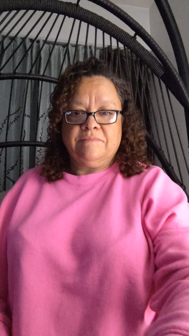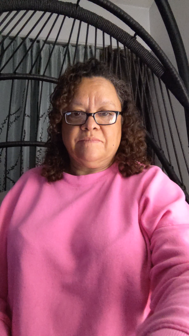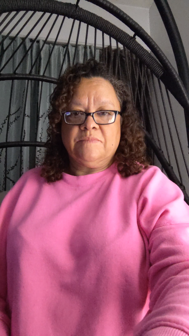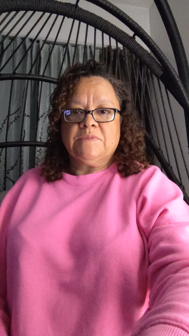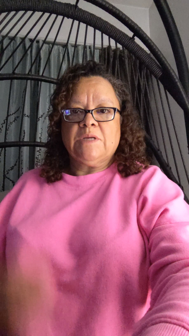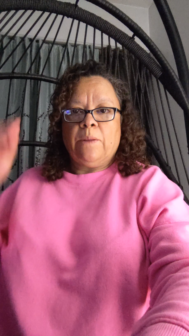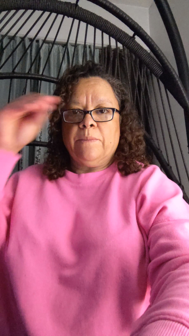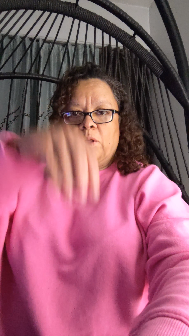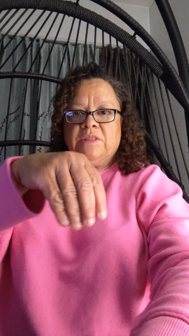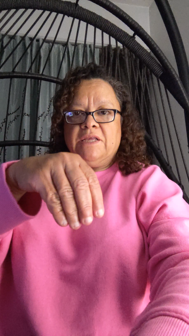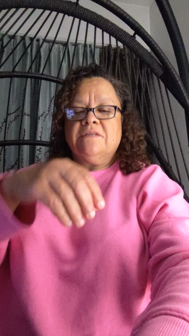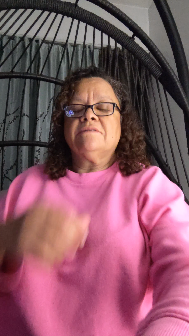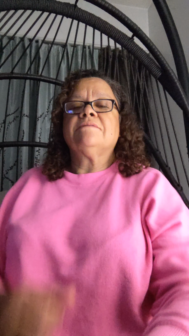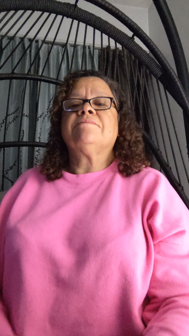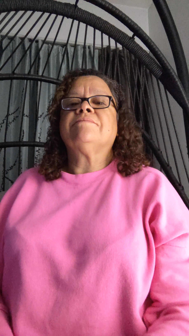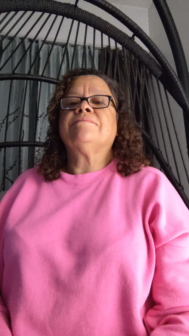put